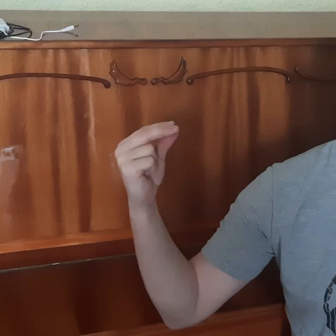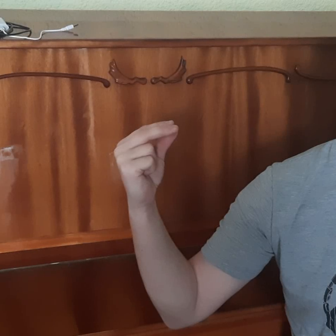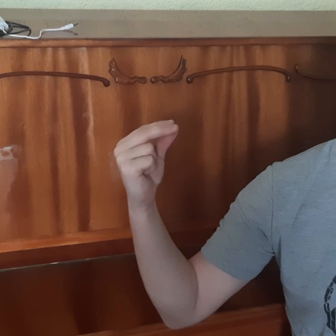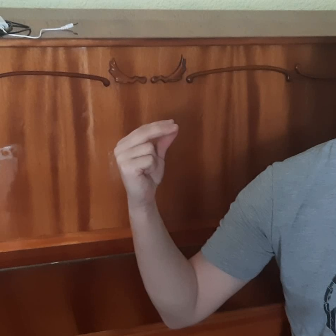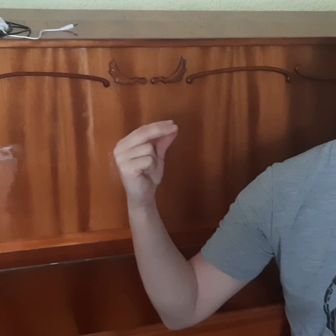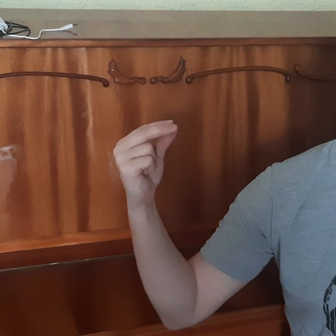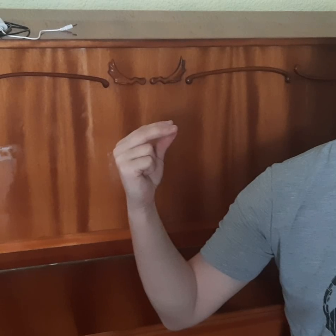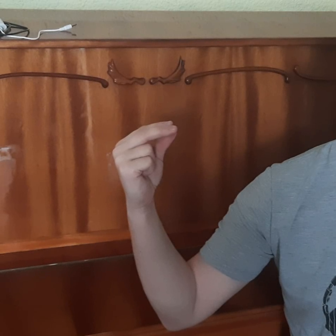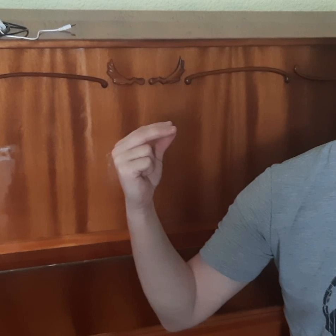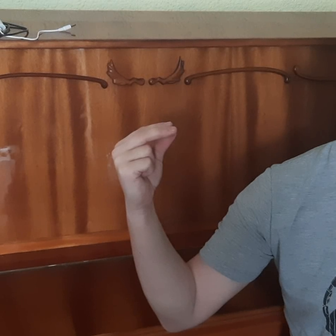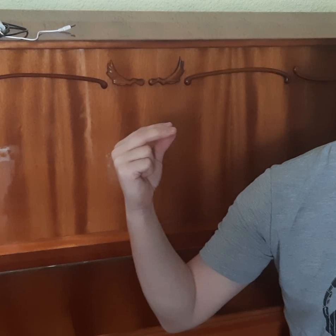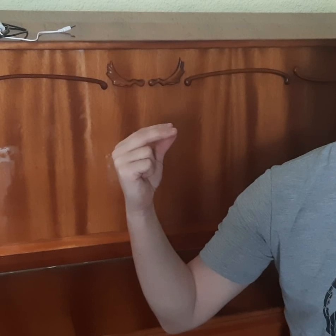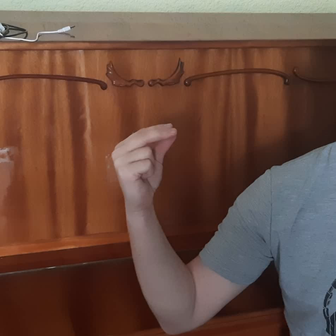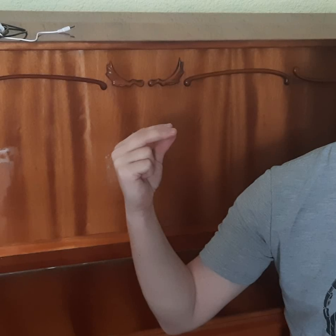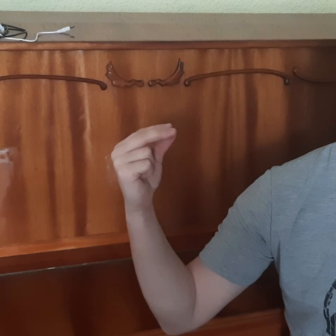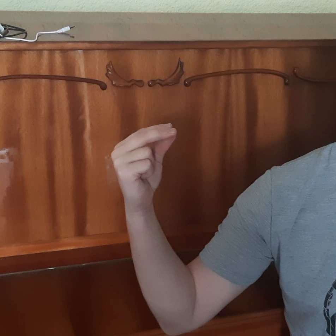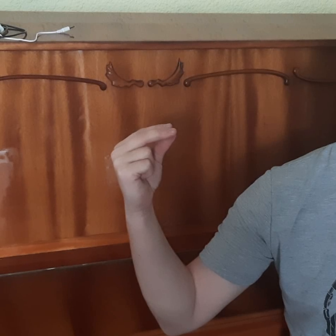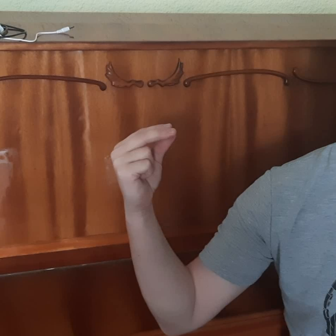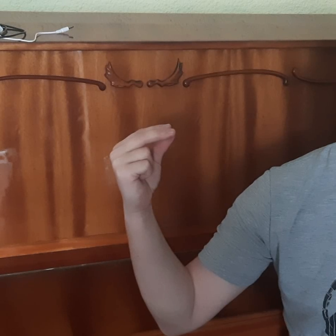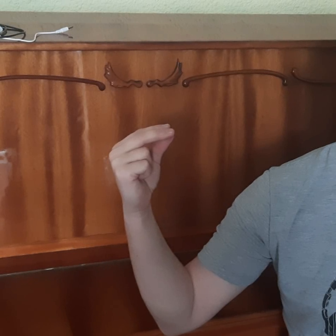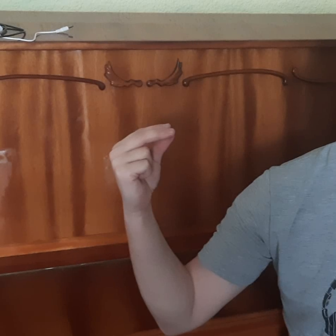Ч